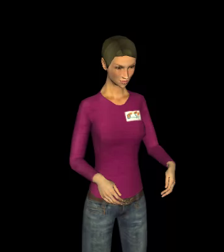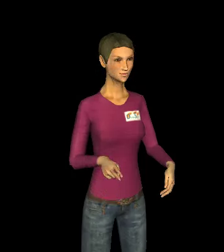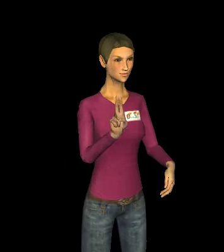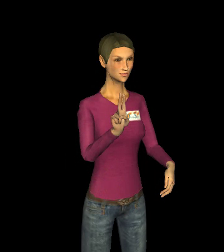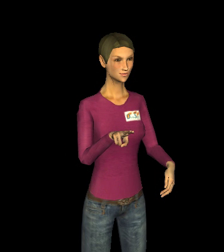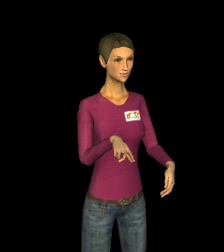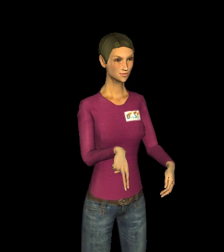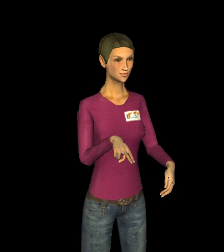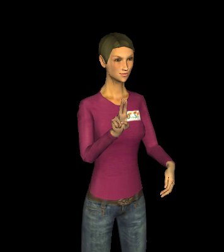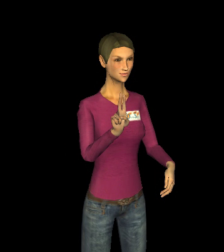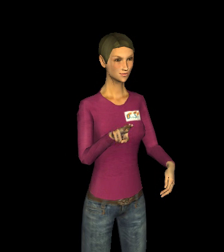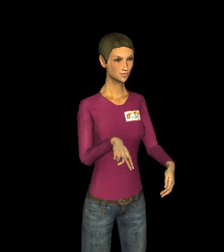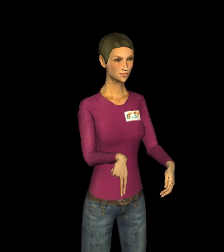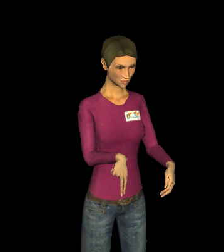يرسم